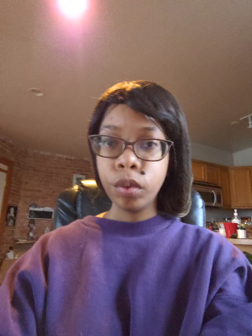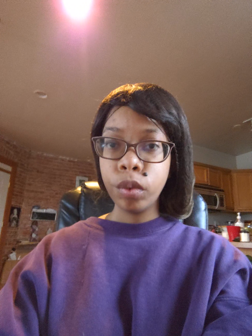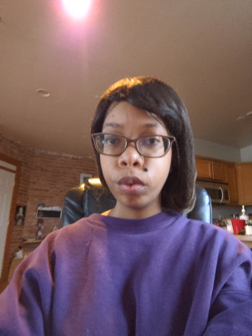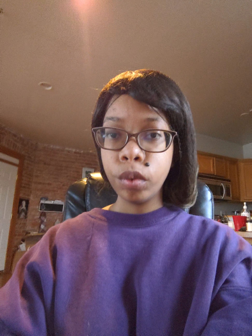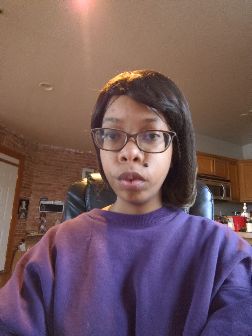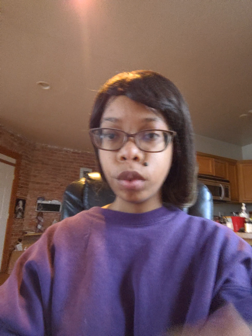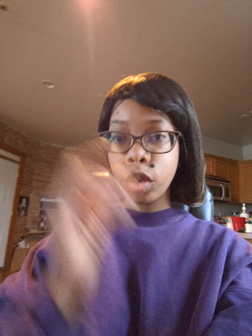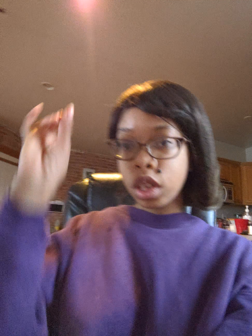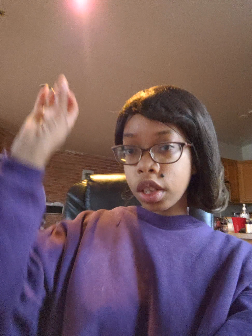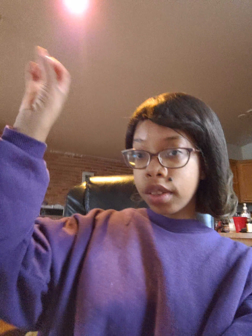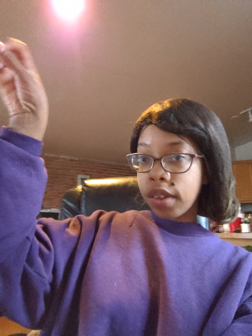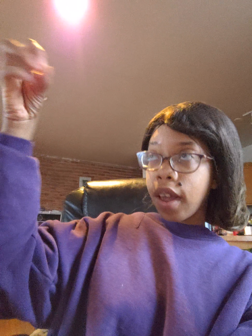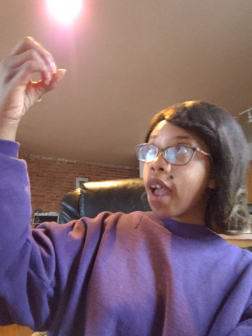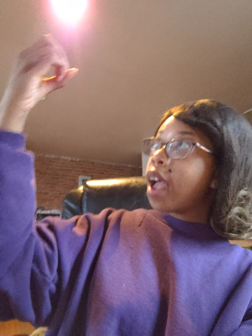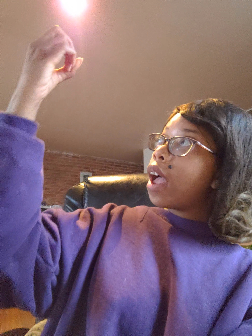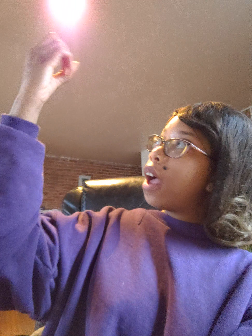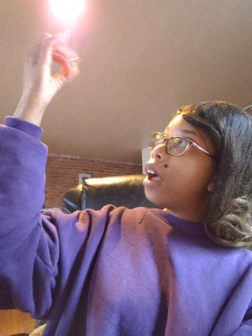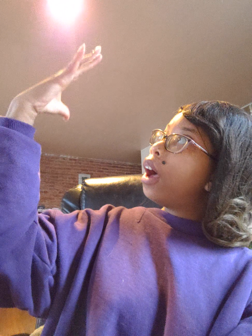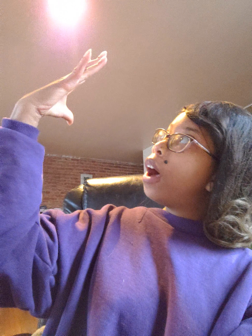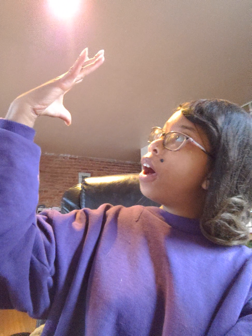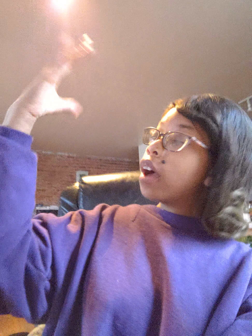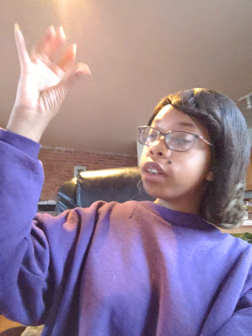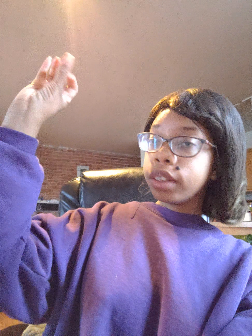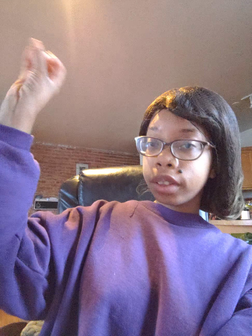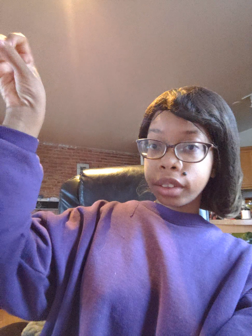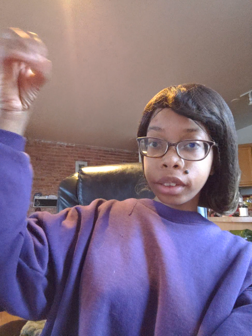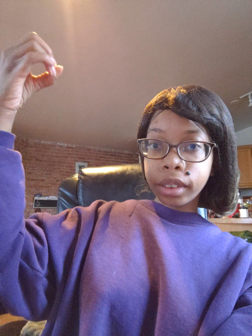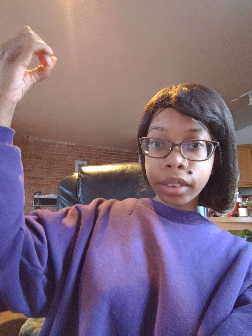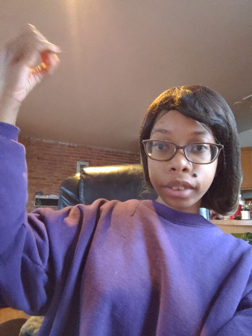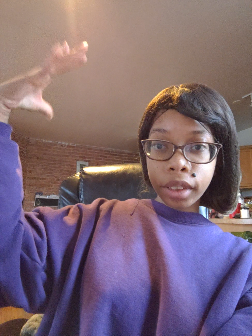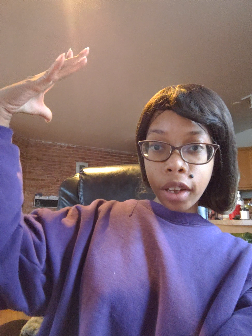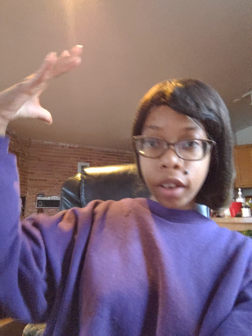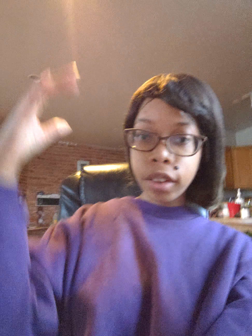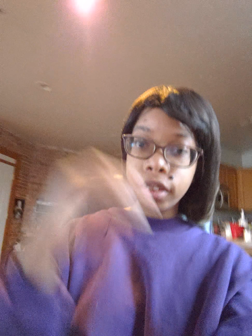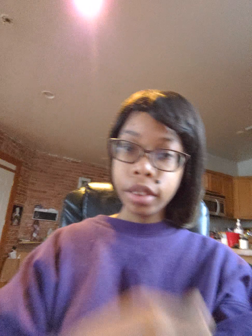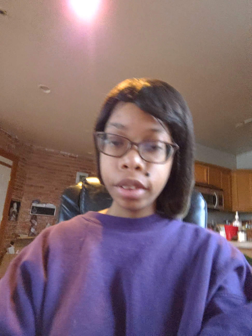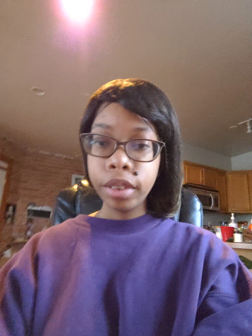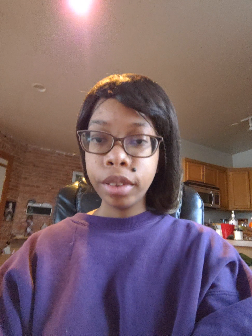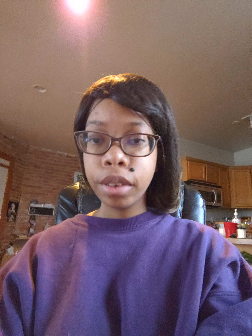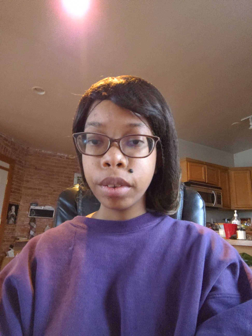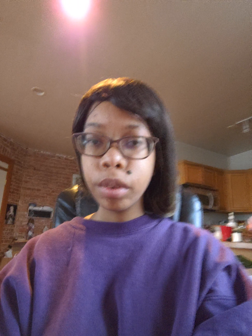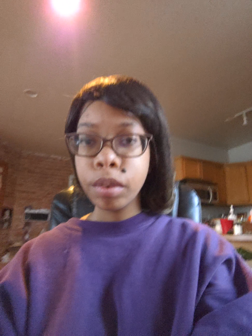sun